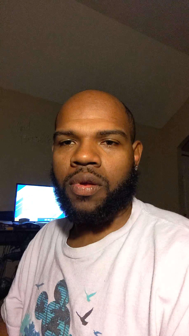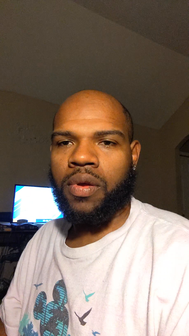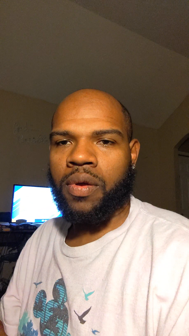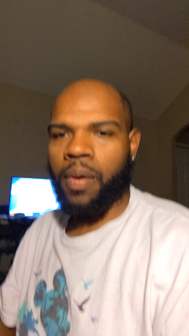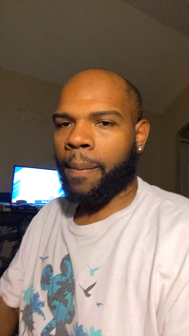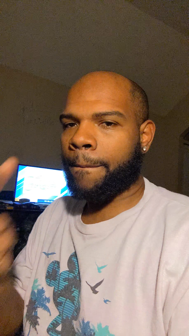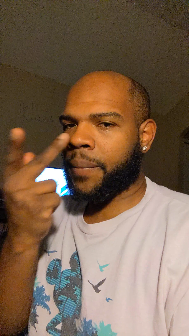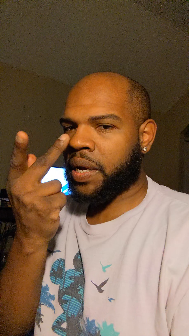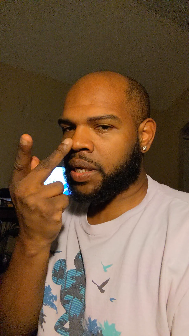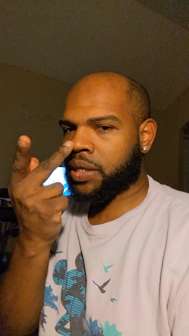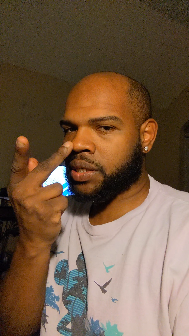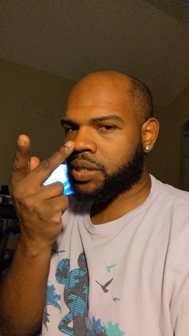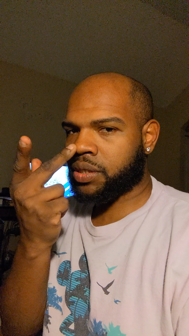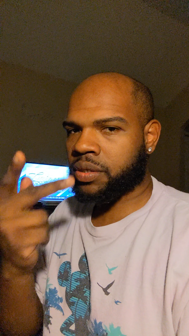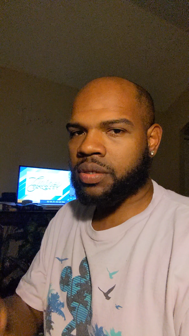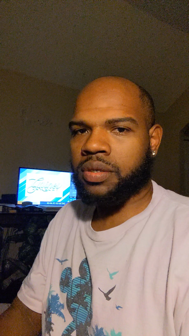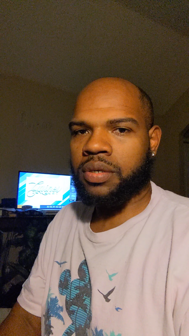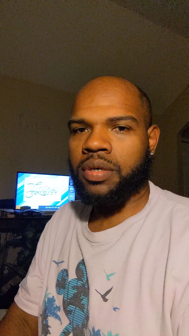penis